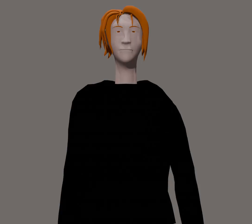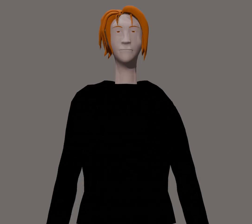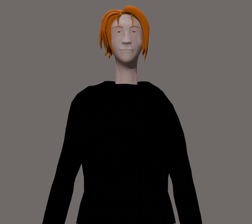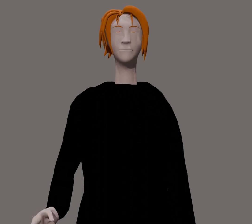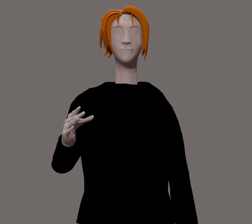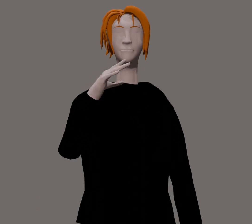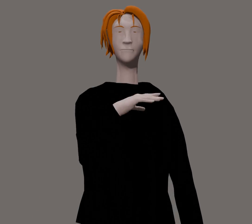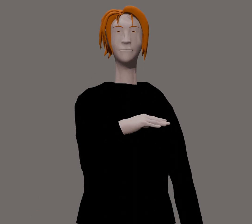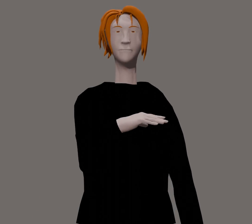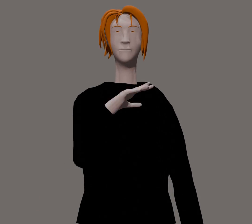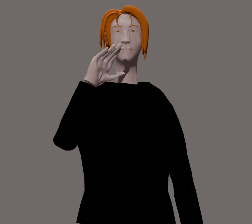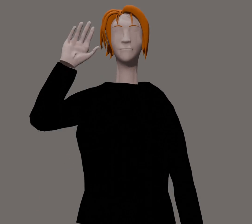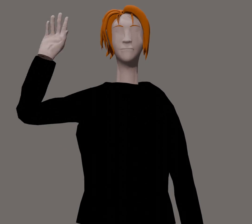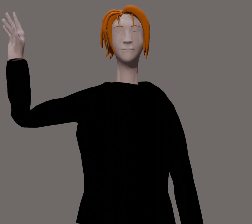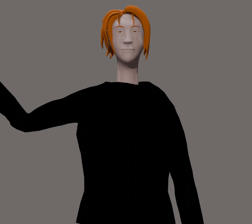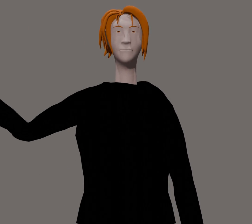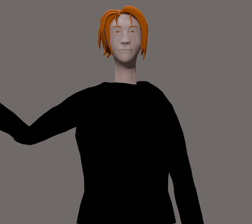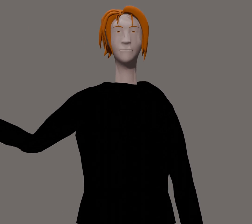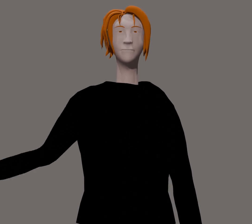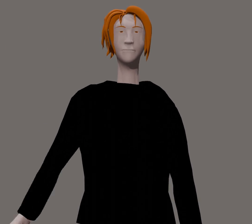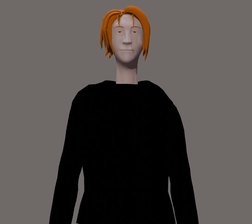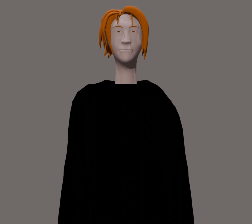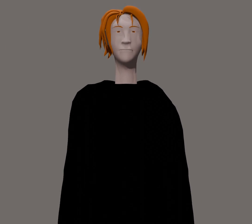Come Over Their Place